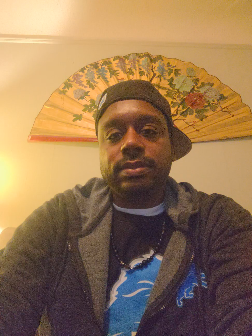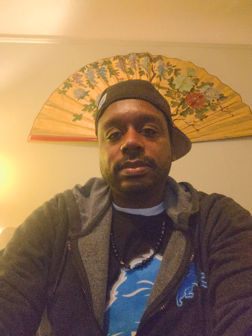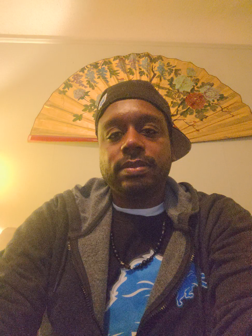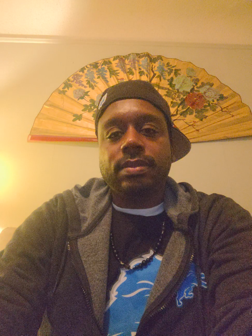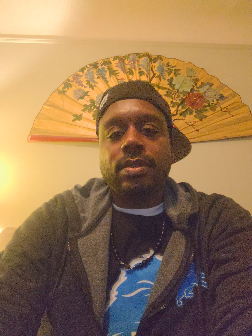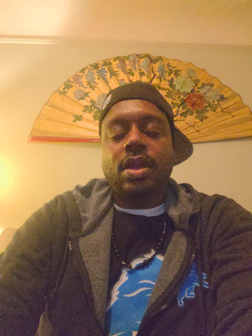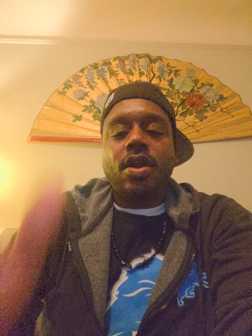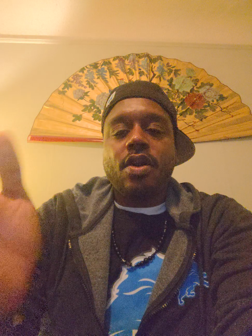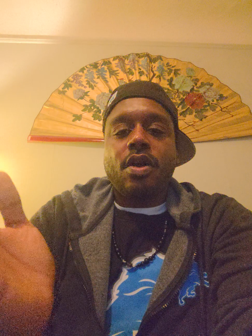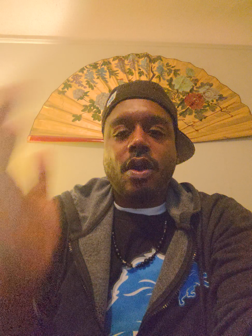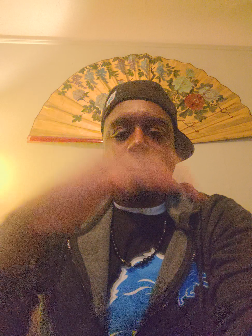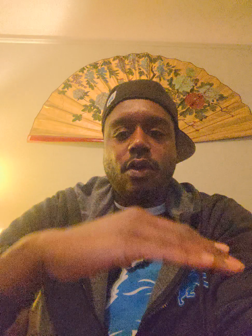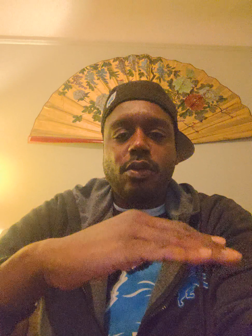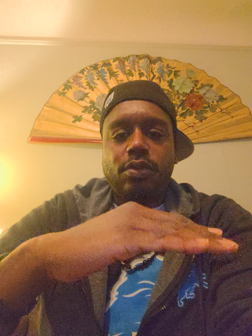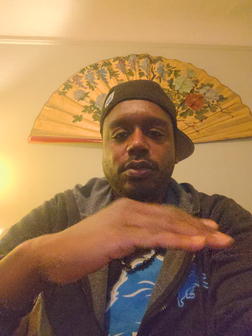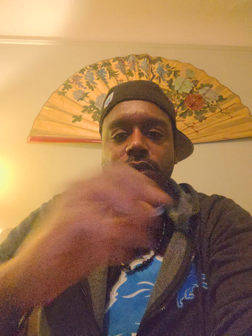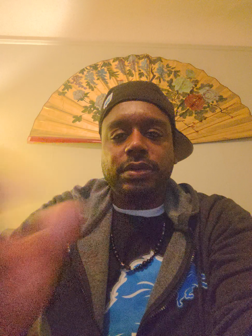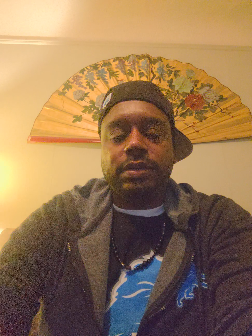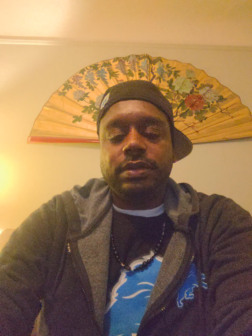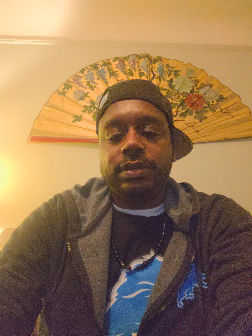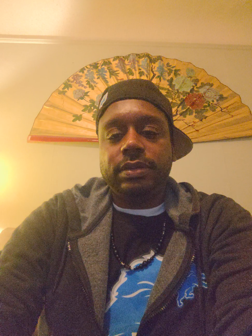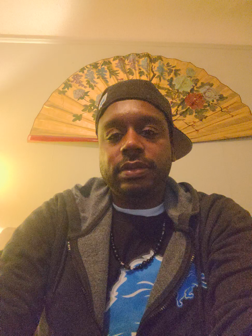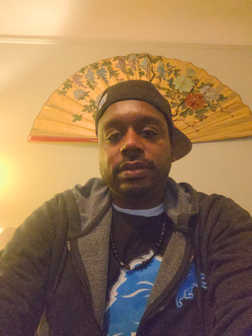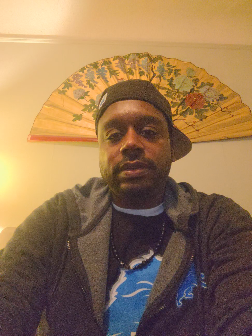on